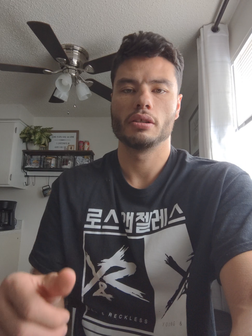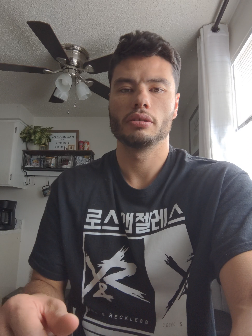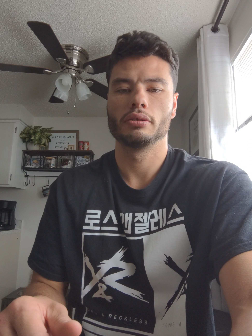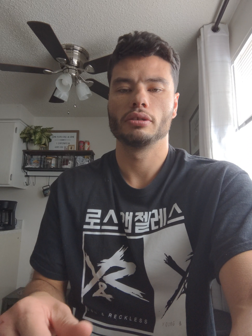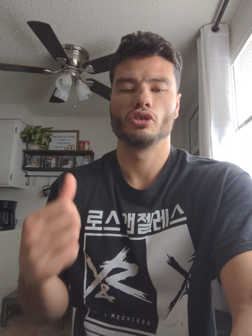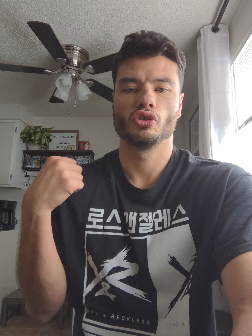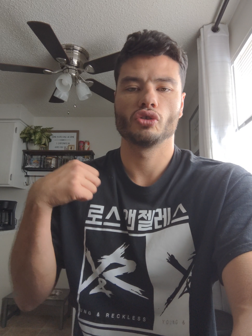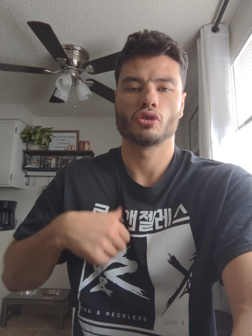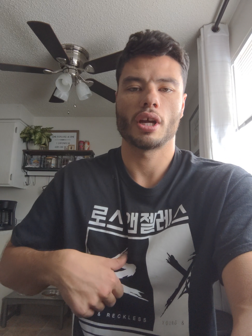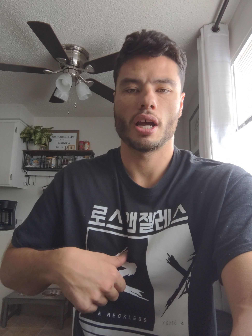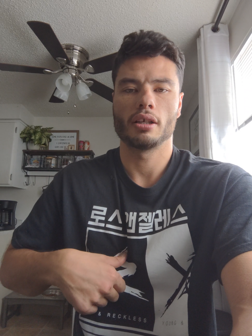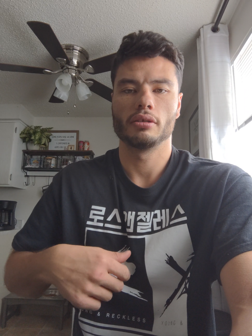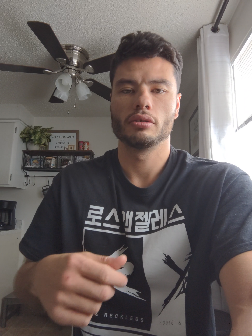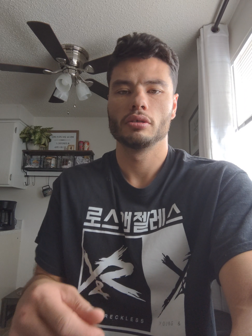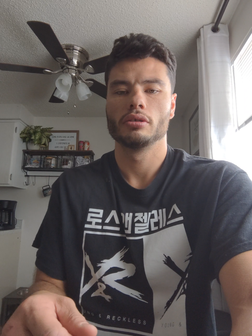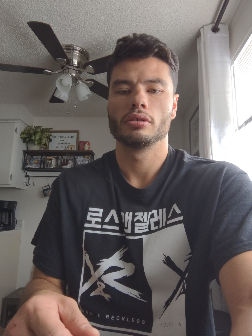jacket